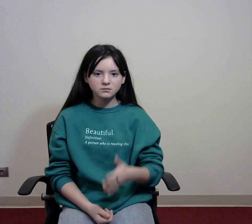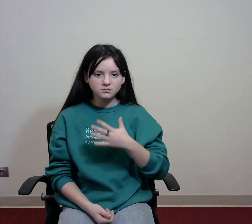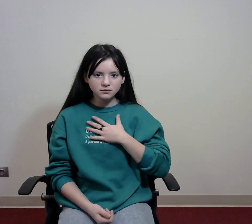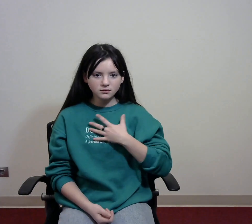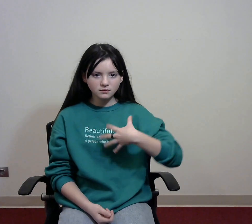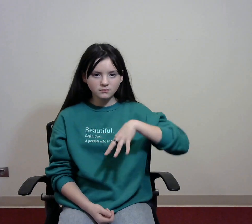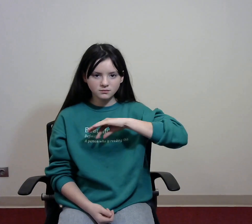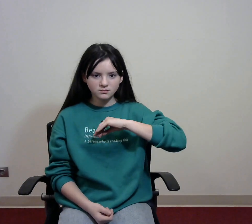biz